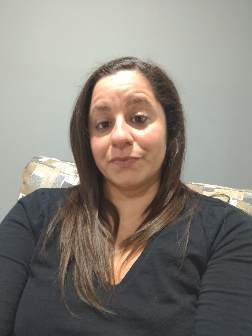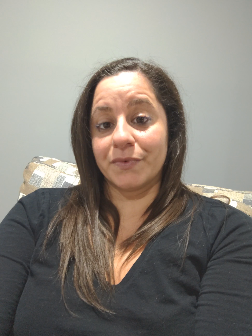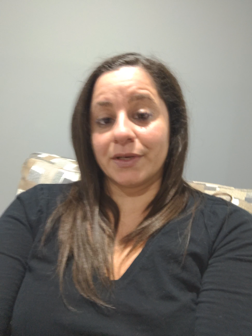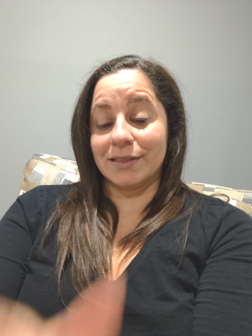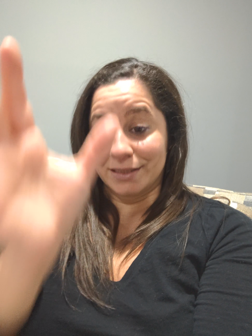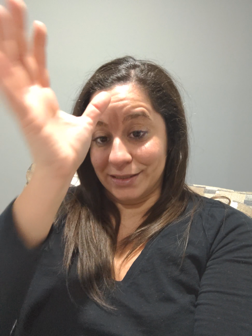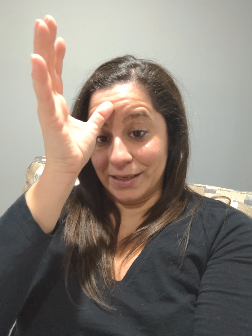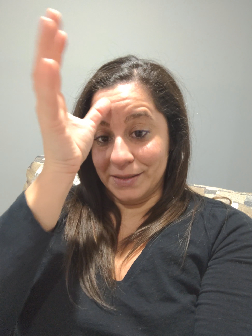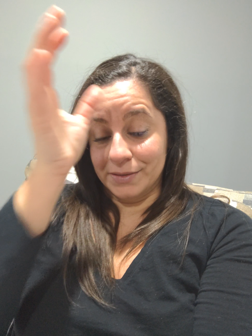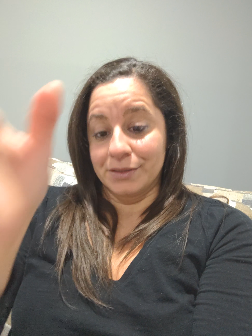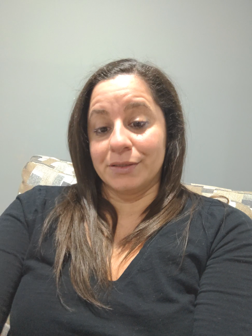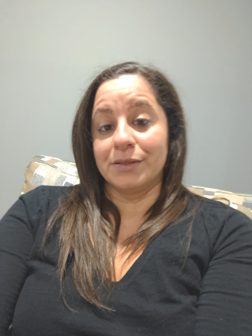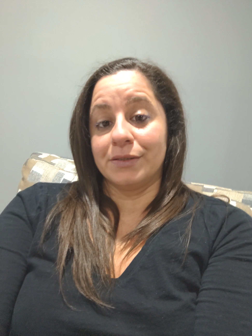dad